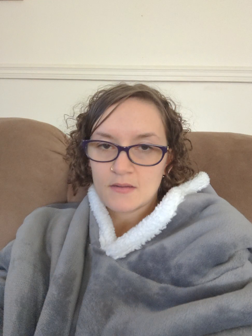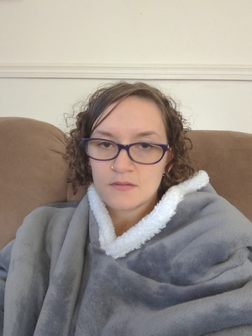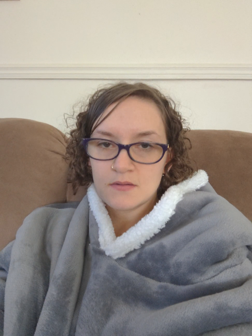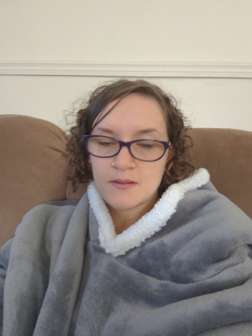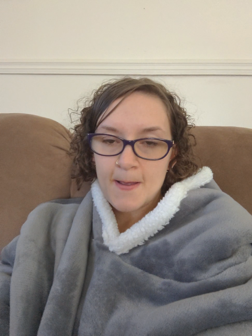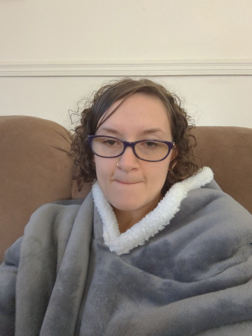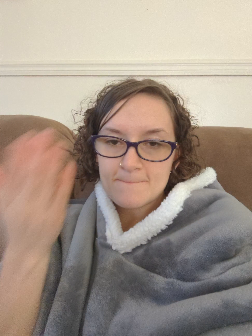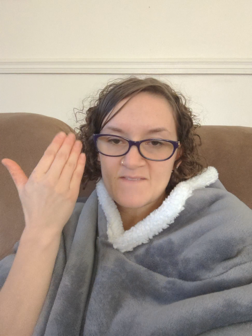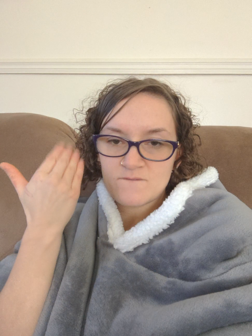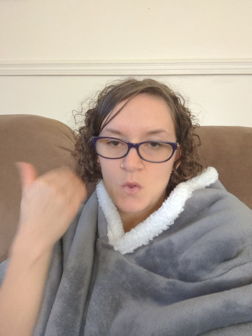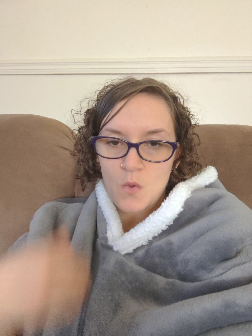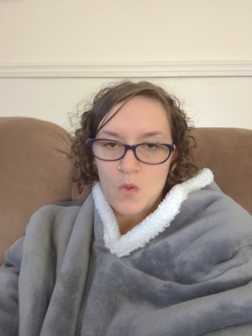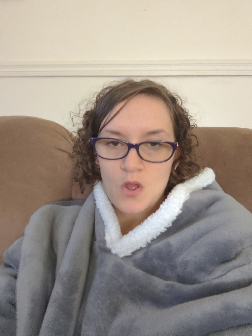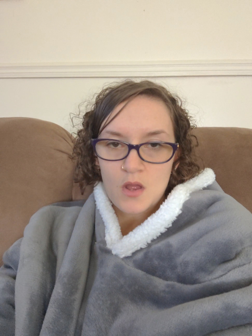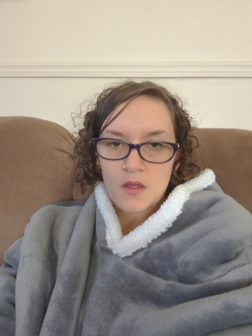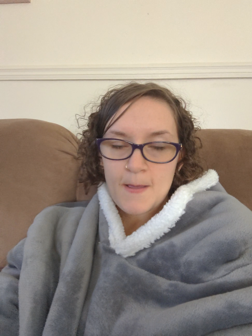before